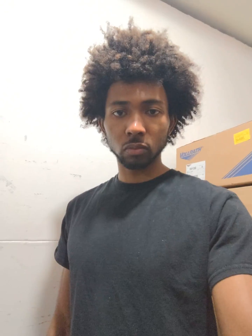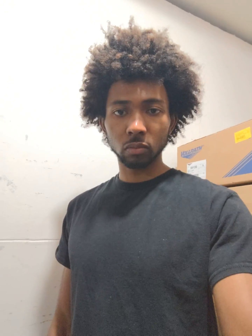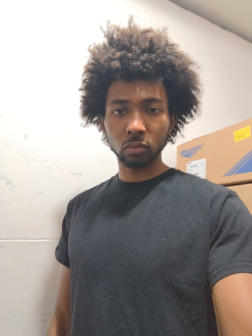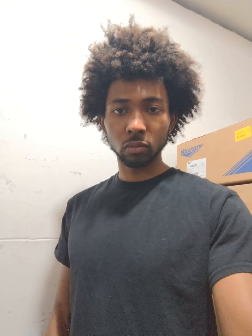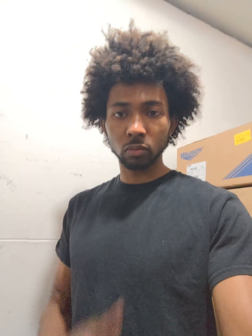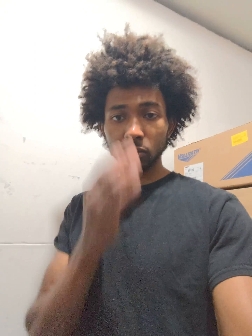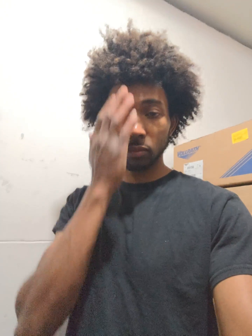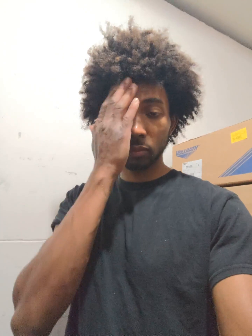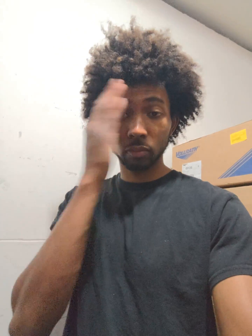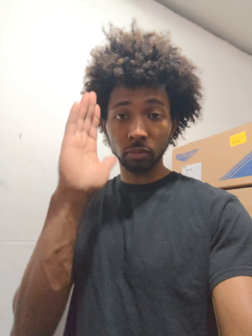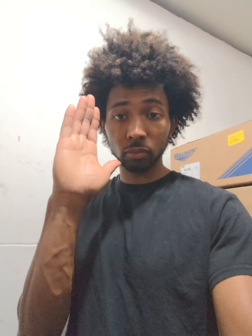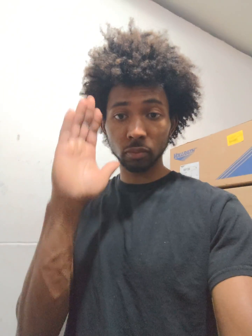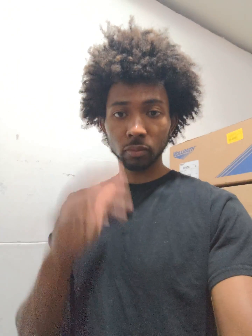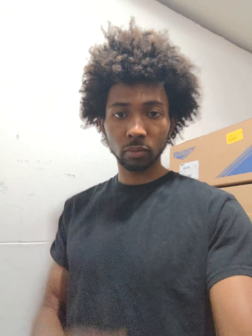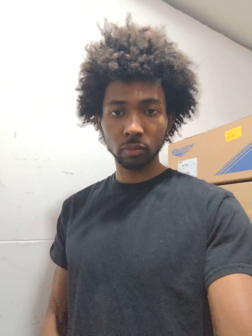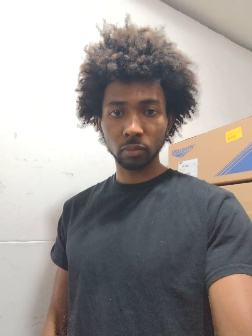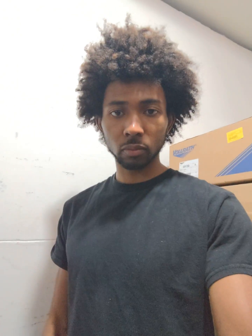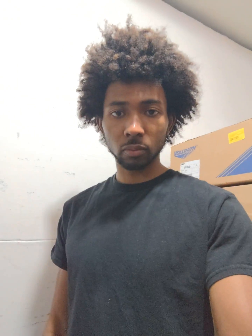peekaboo